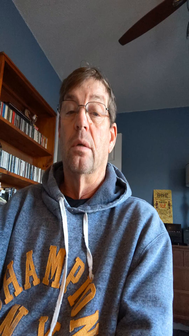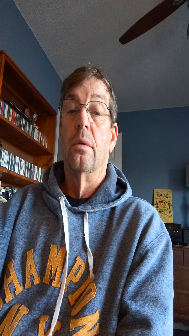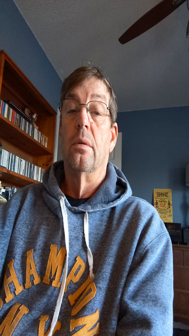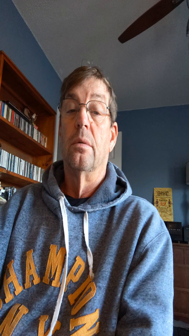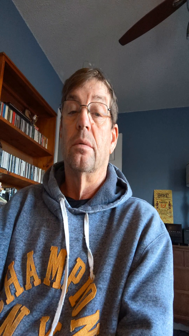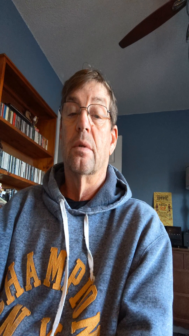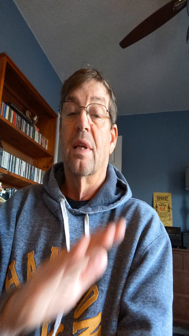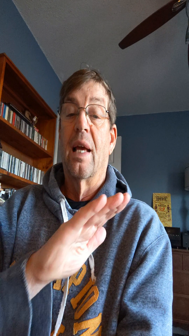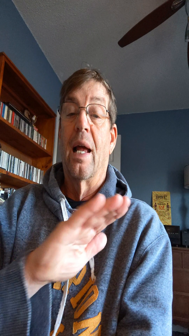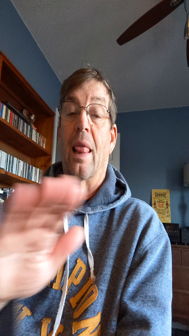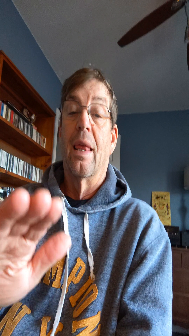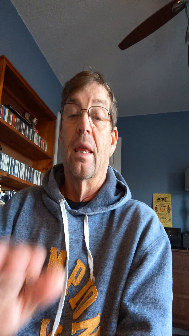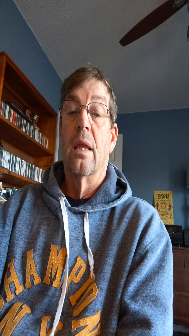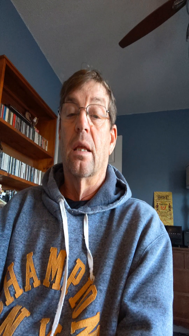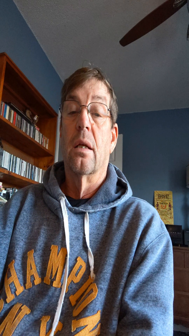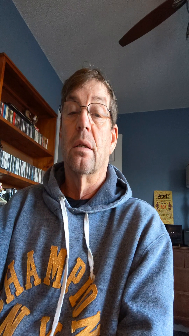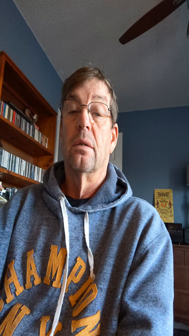clean